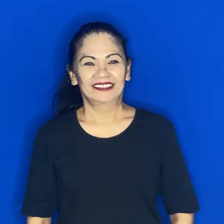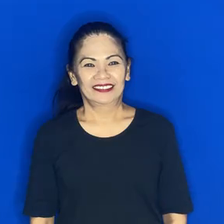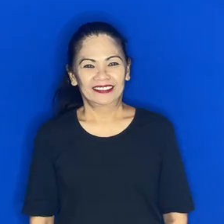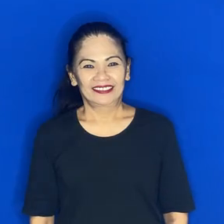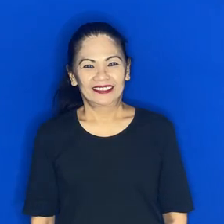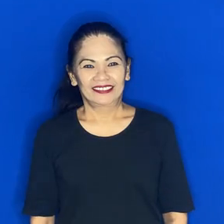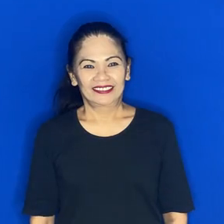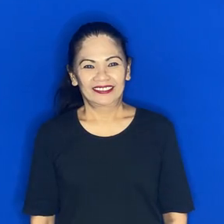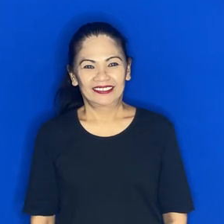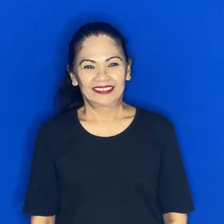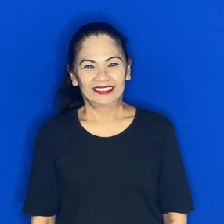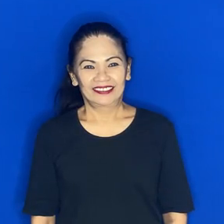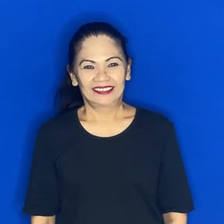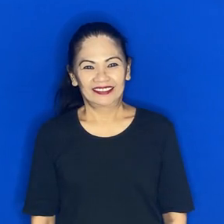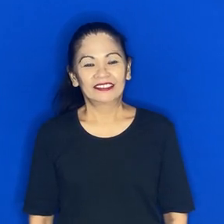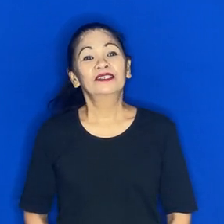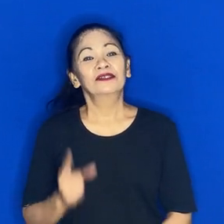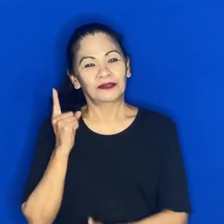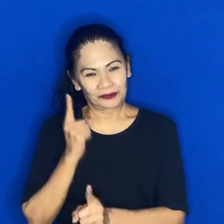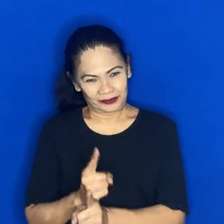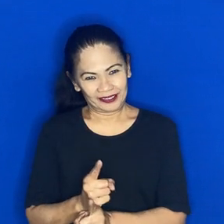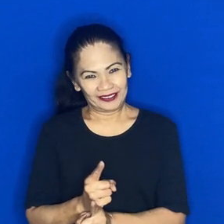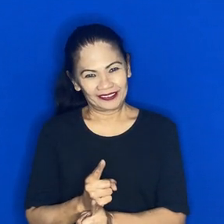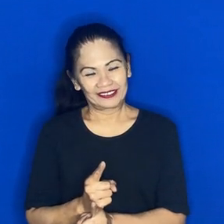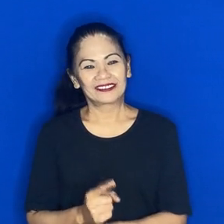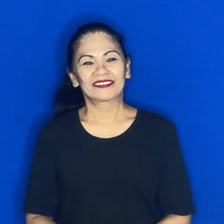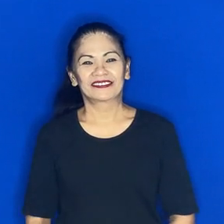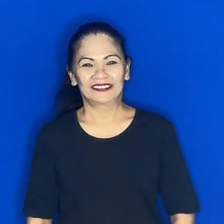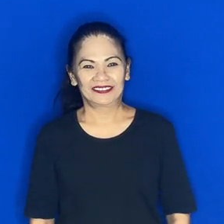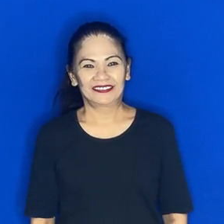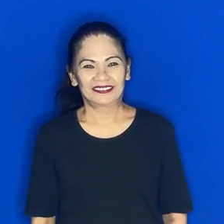correct